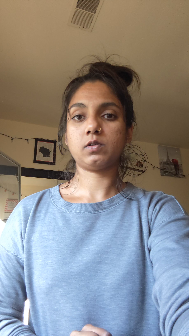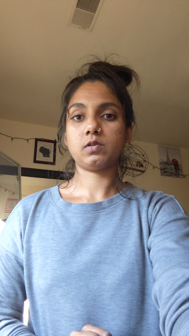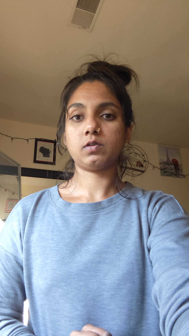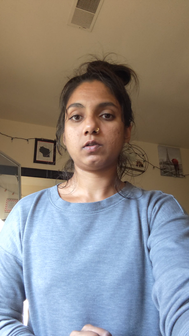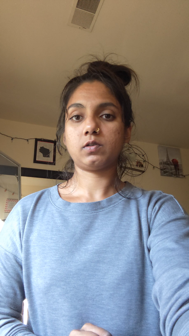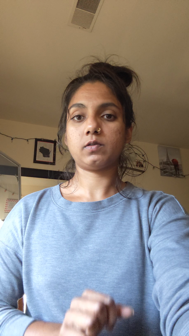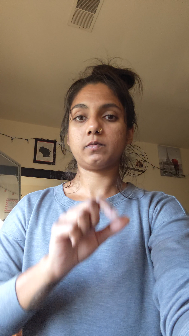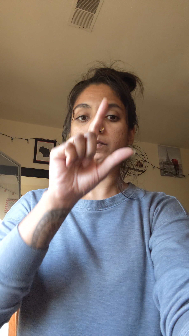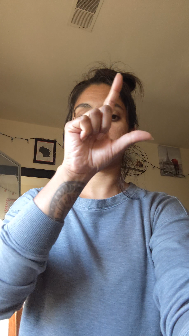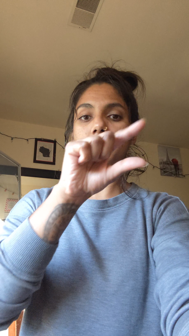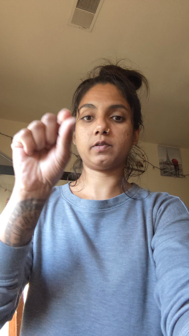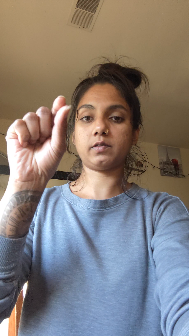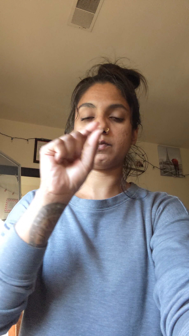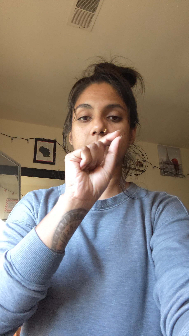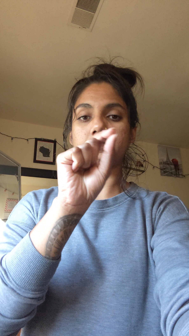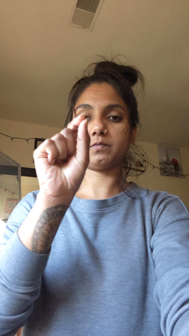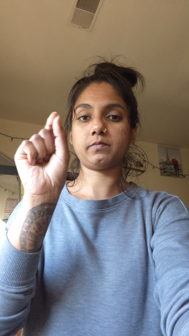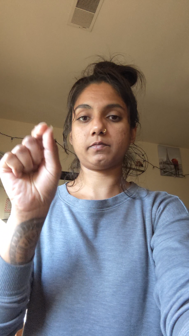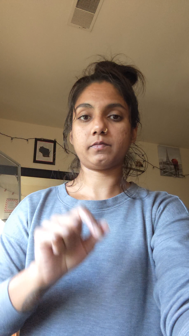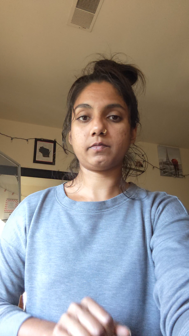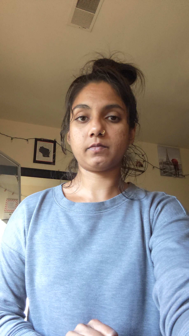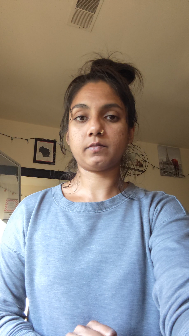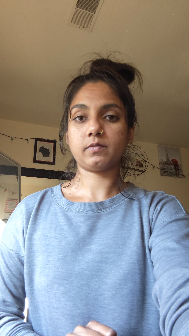peas